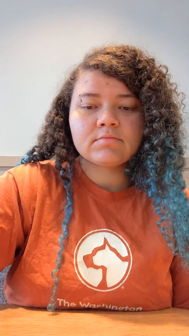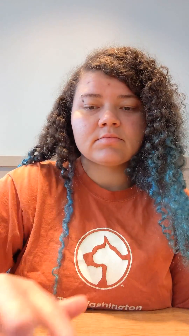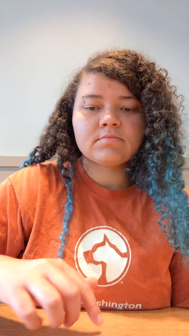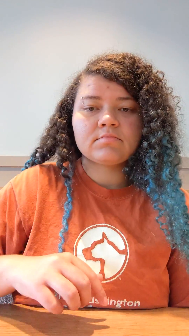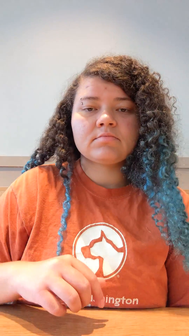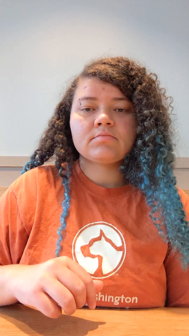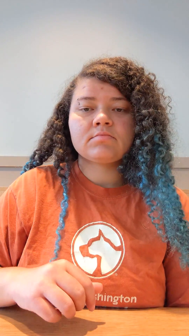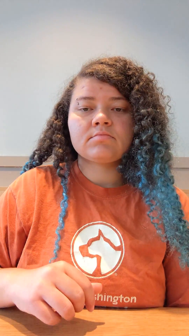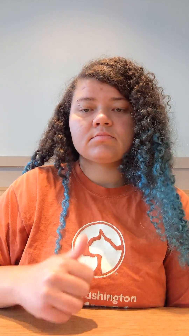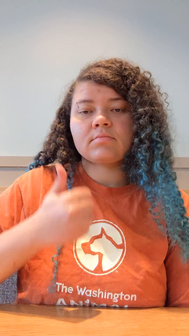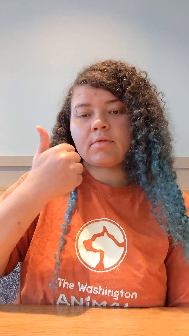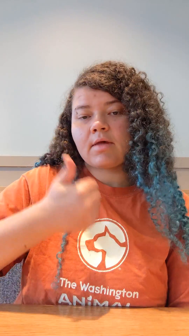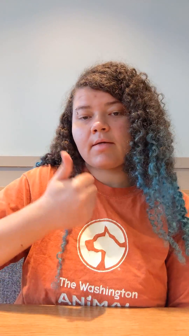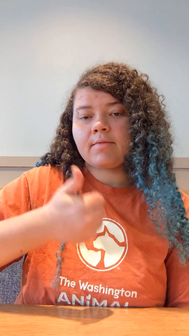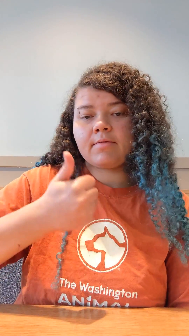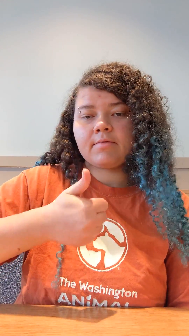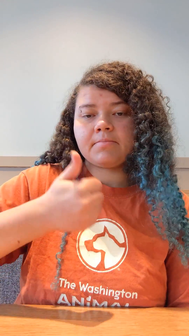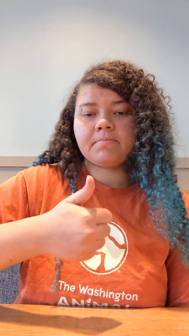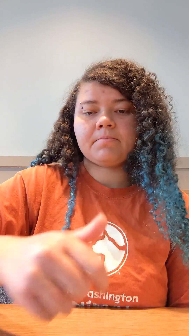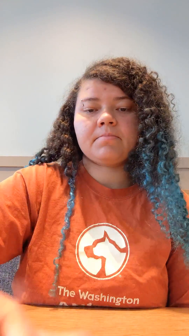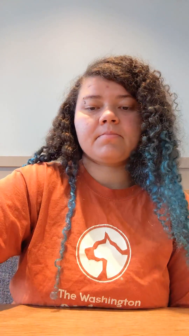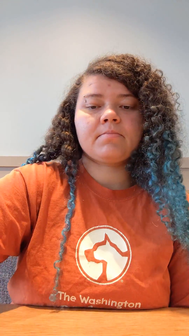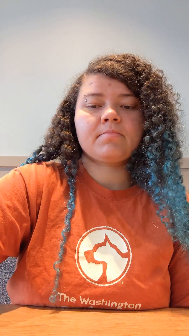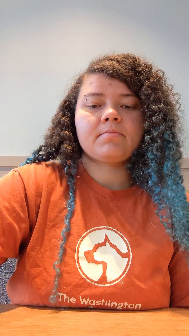help